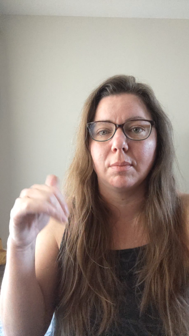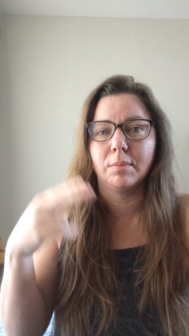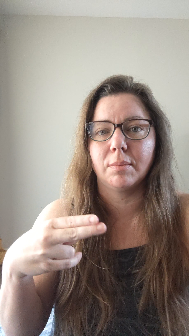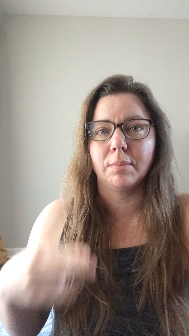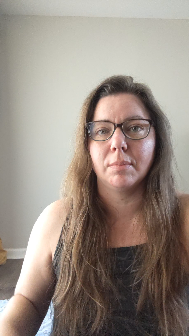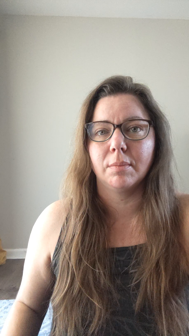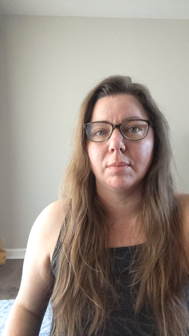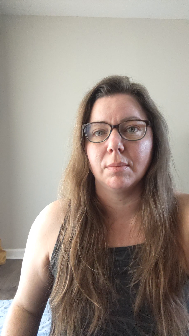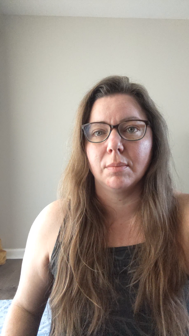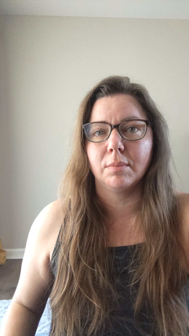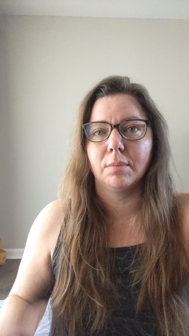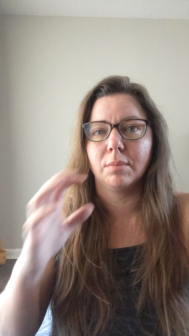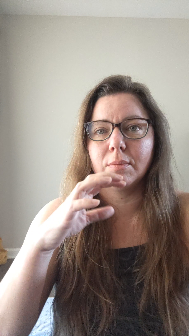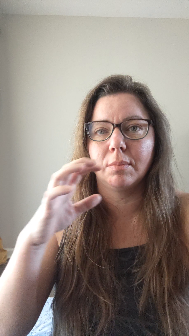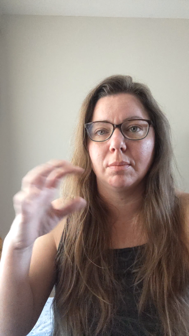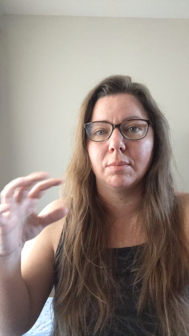grapes